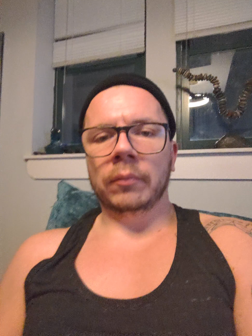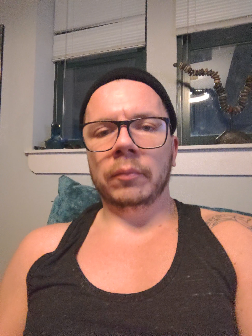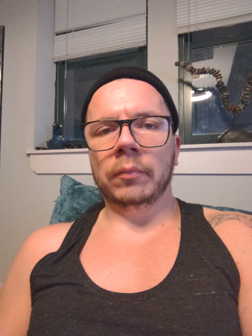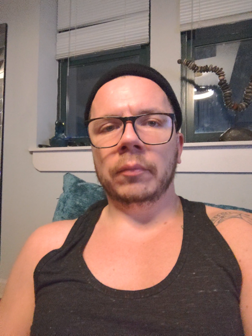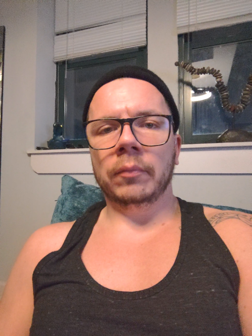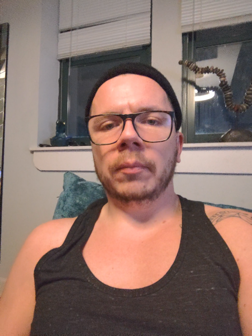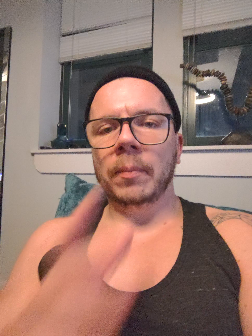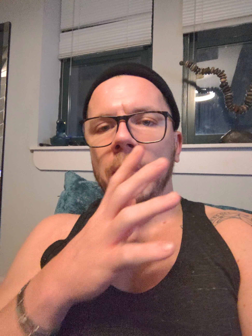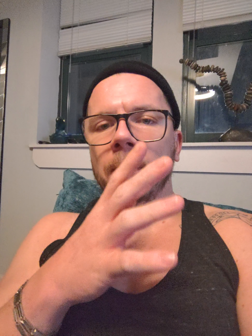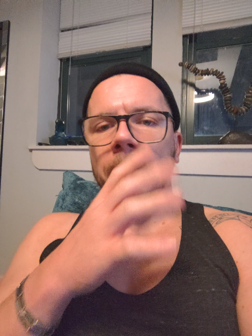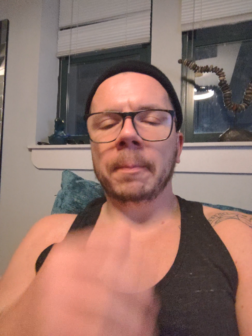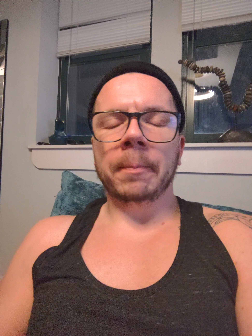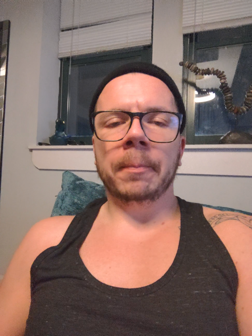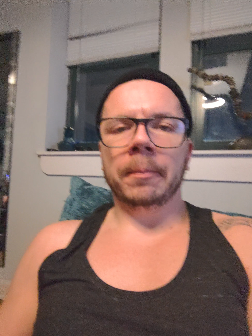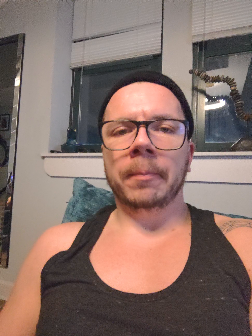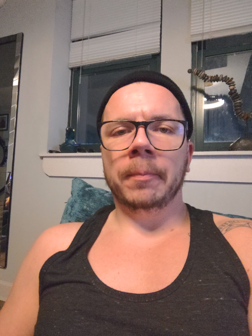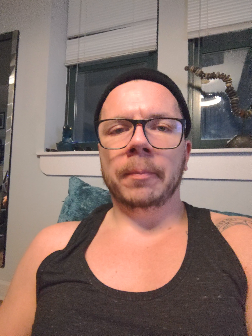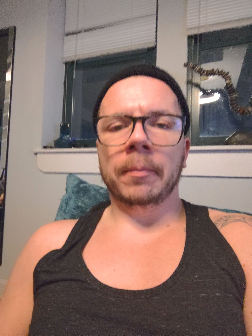mom